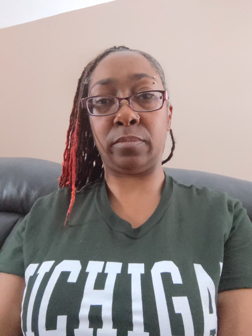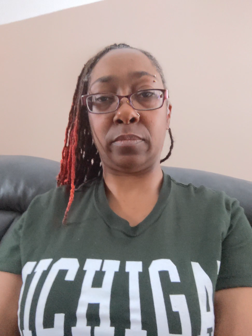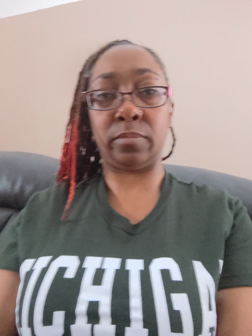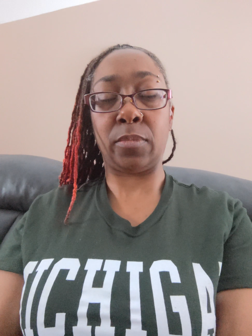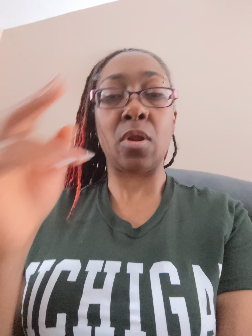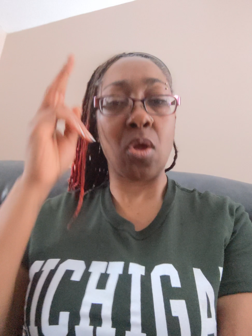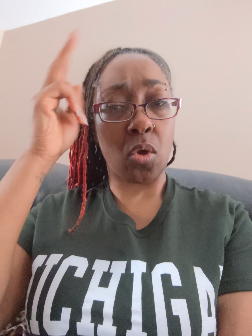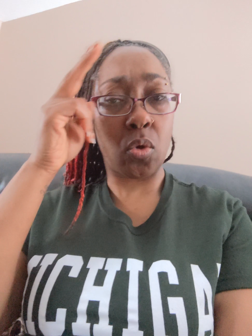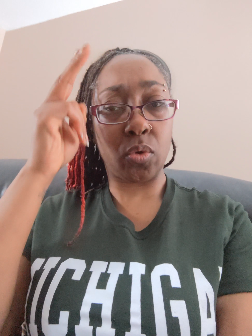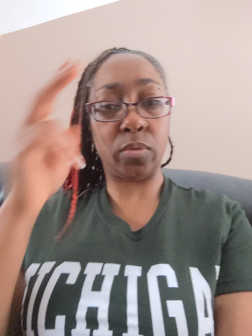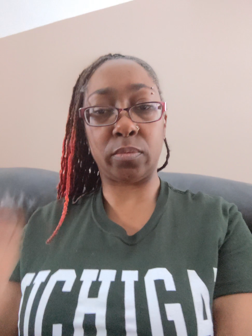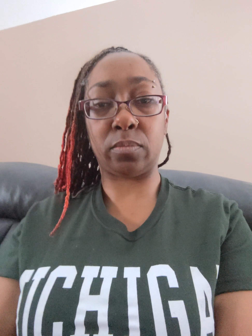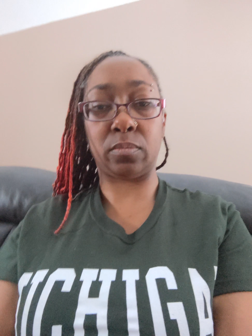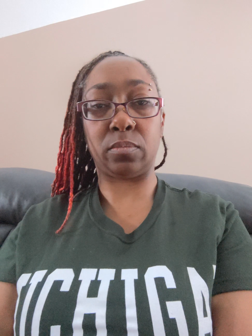uncle